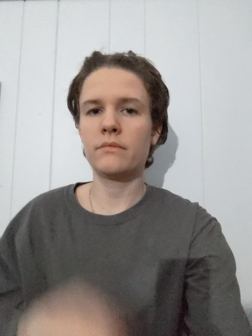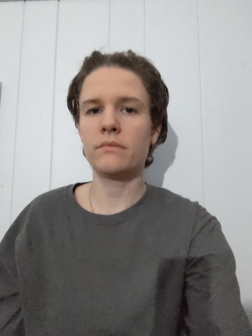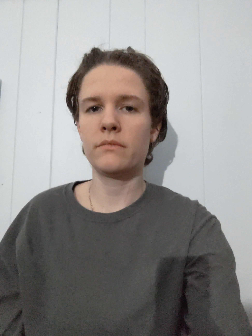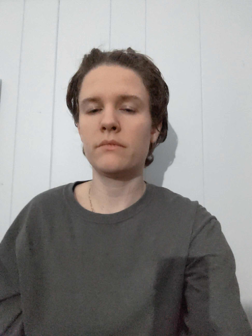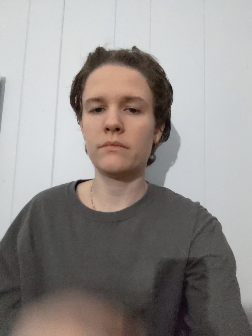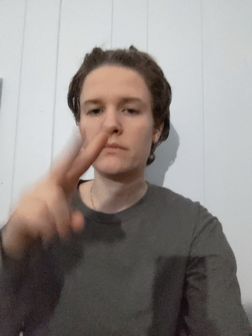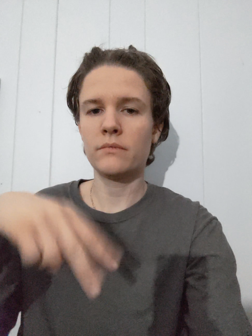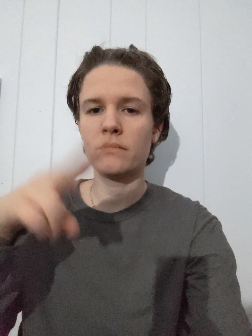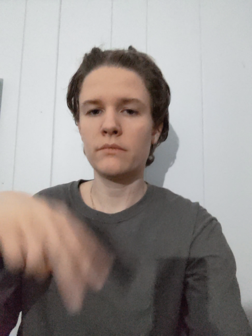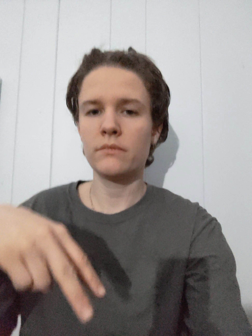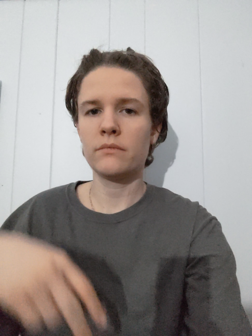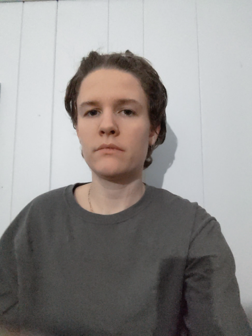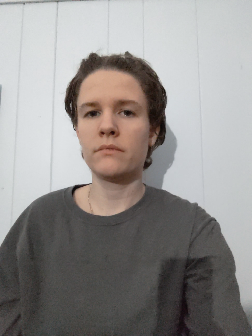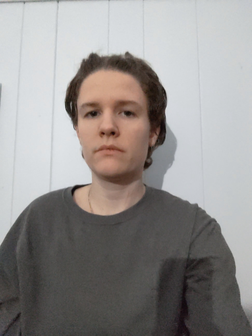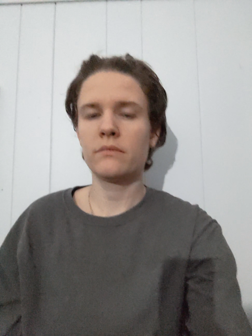read